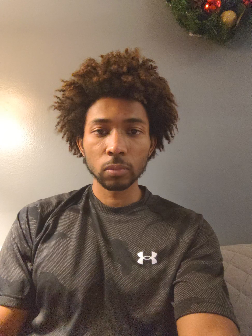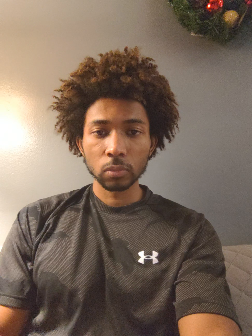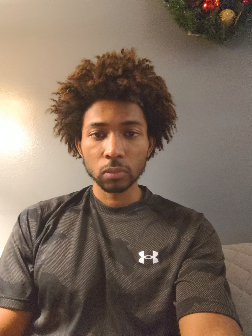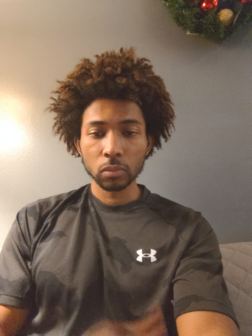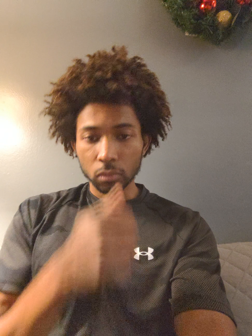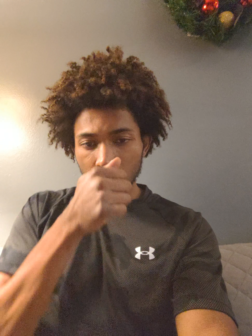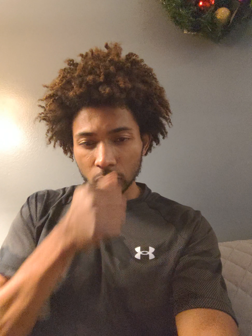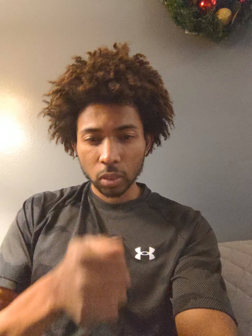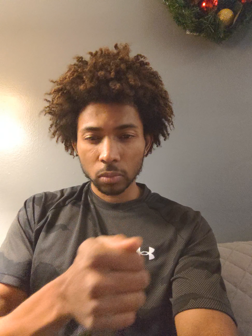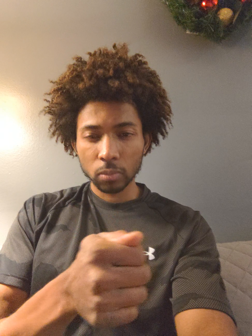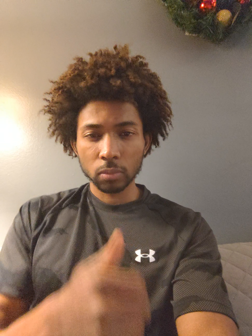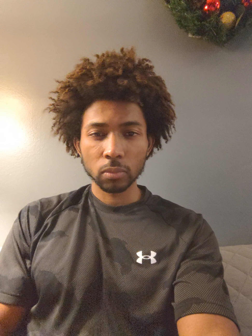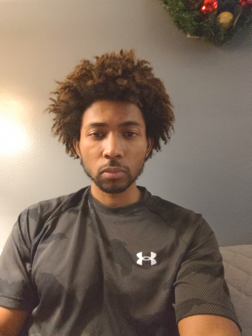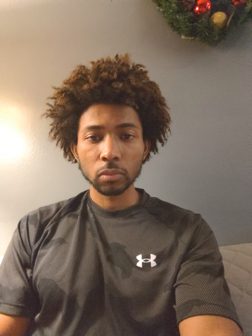hide